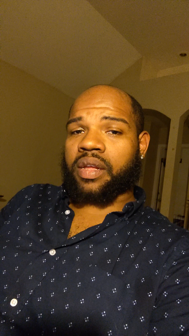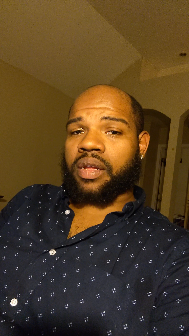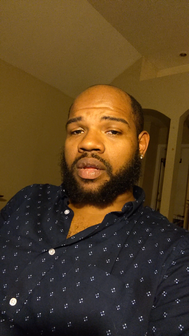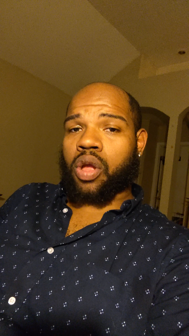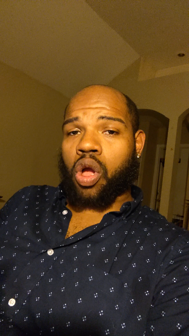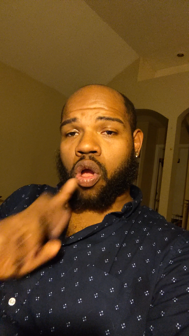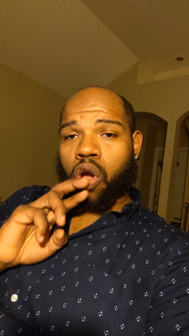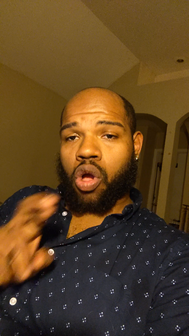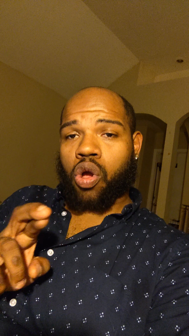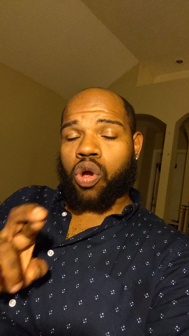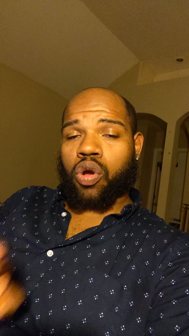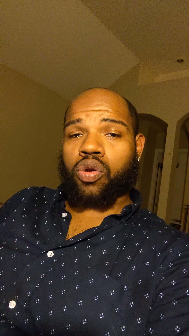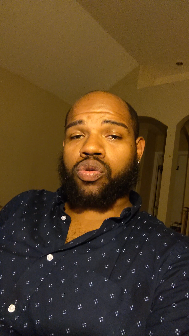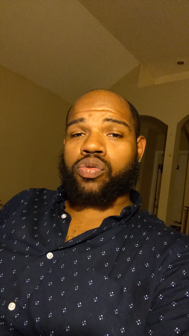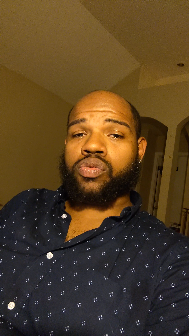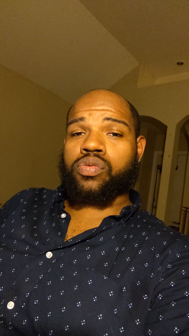are